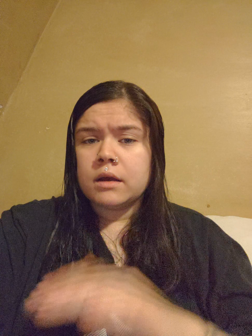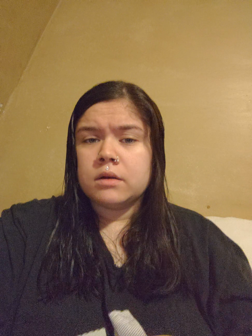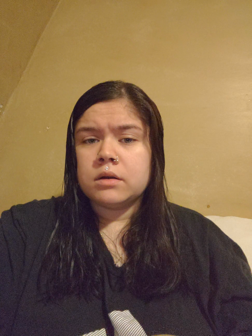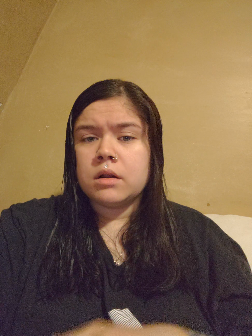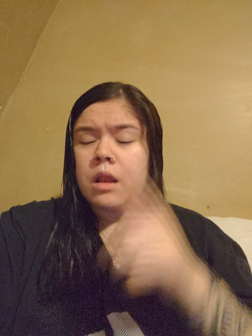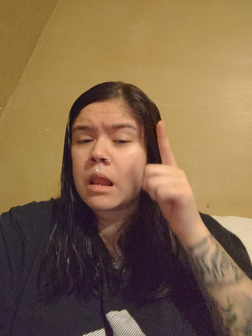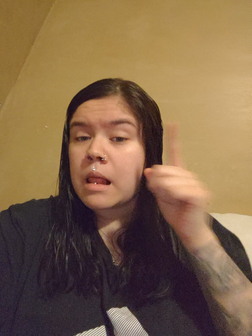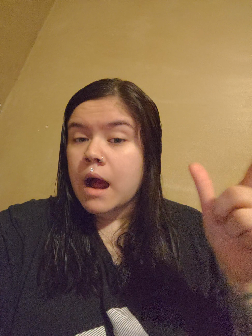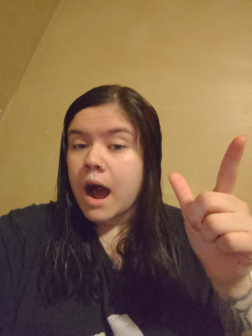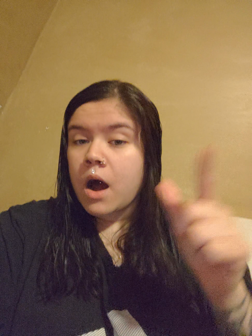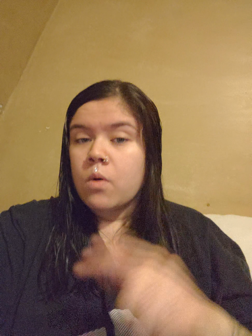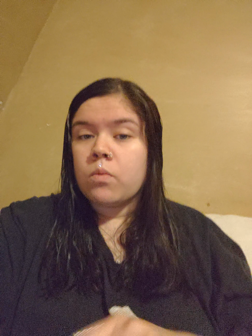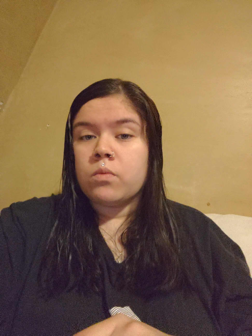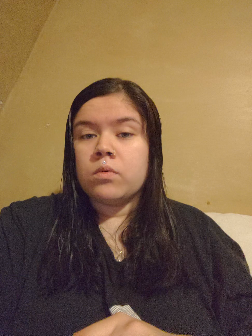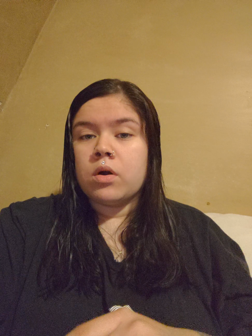loud